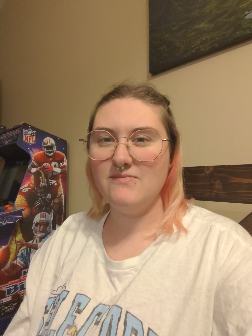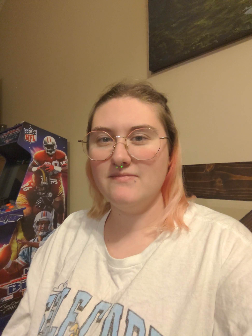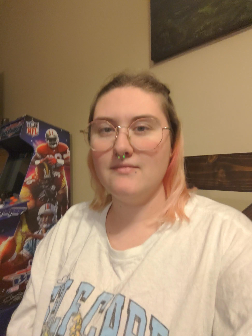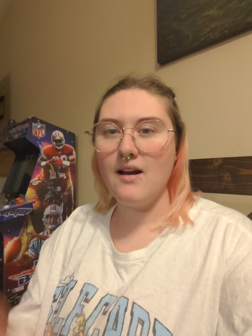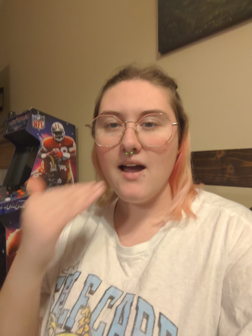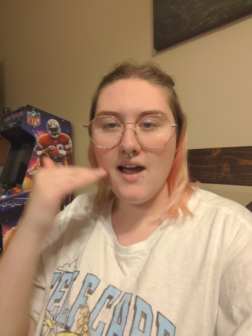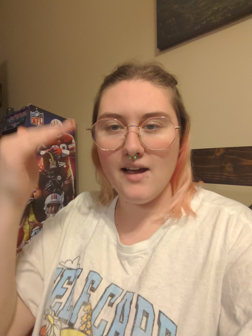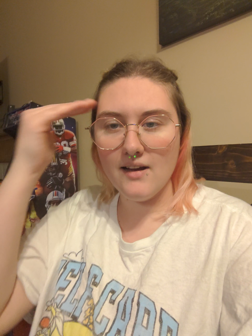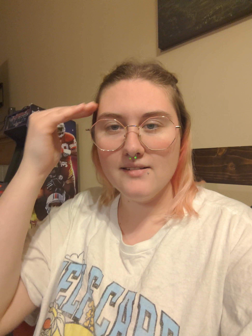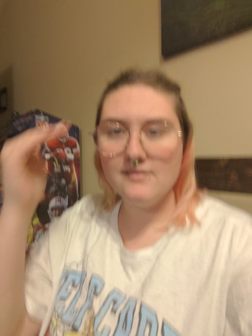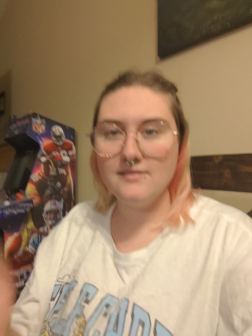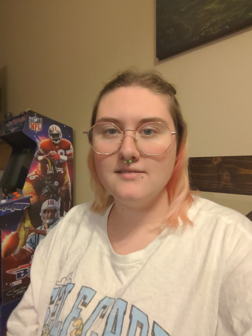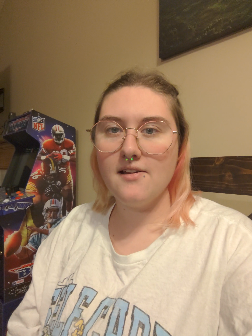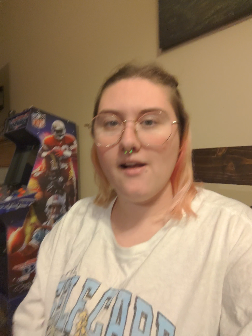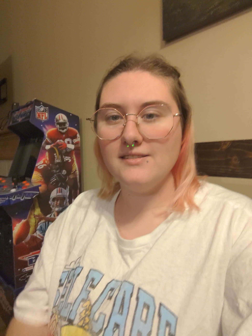head